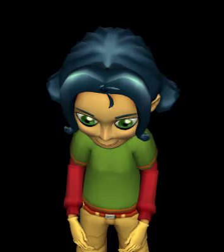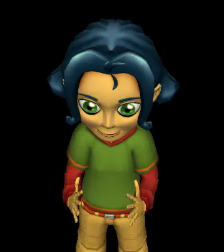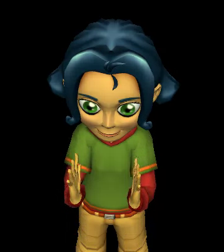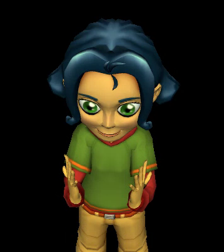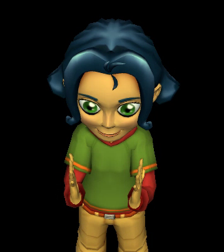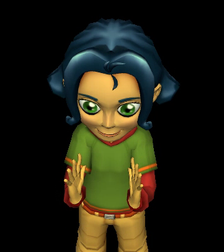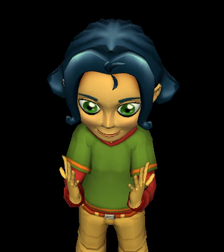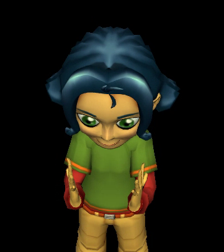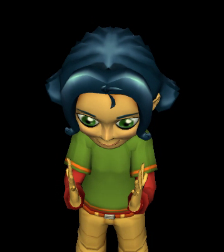أحسنت